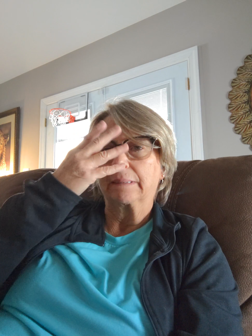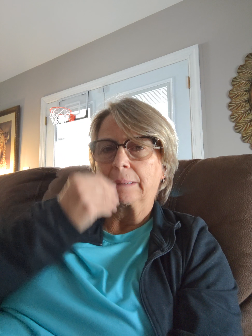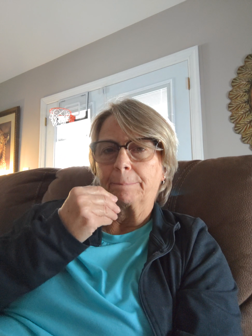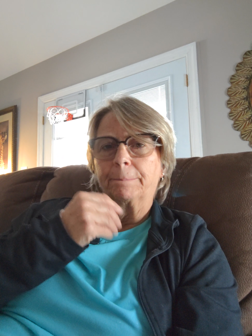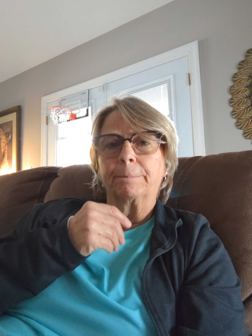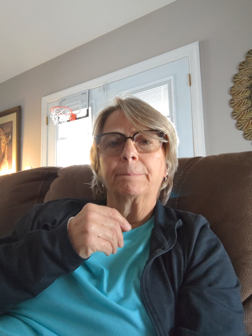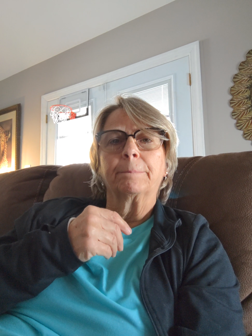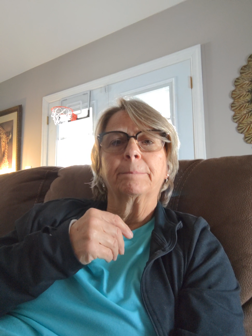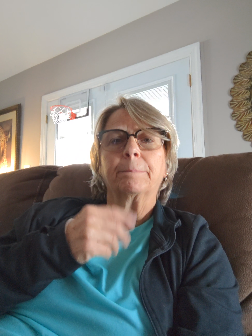sleep